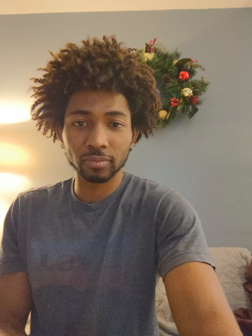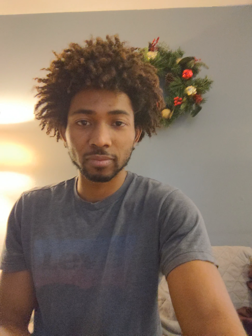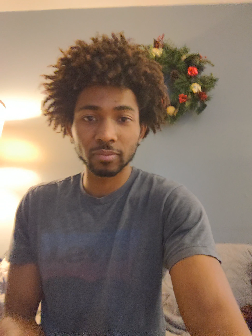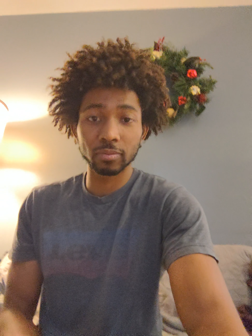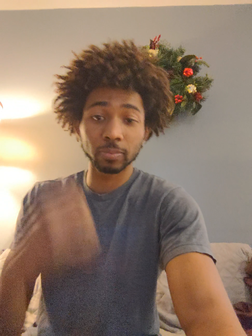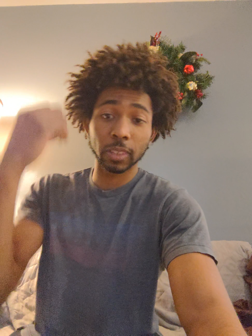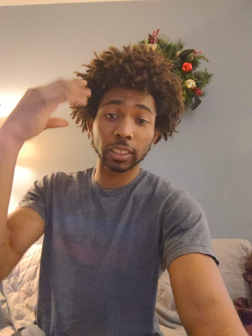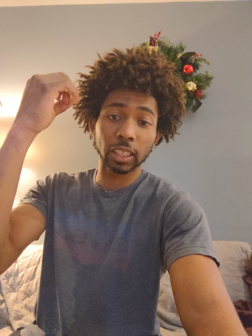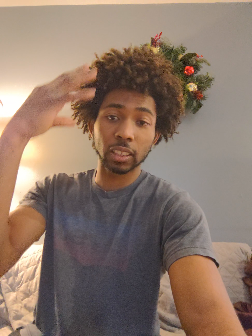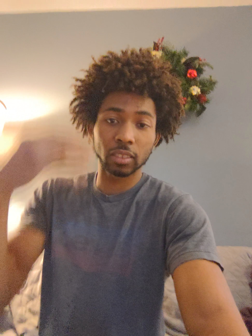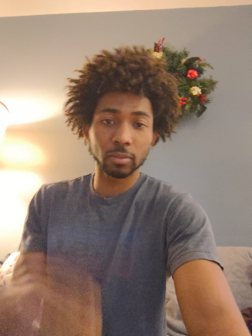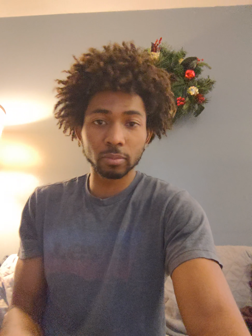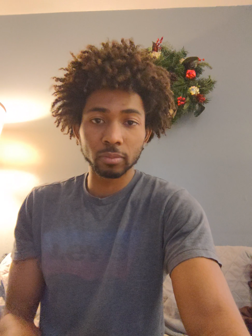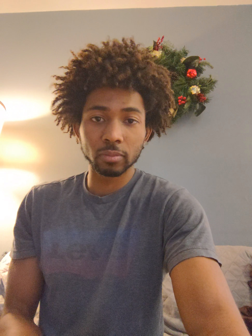shower